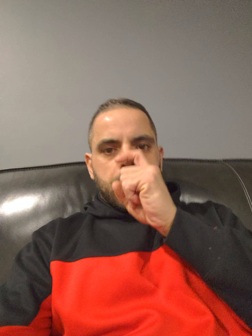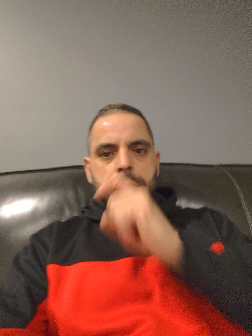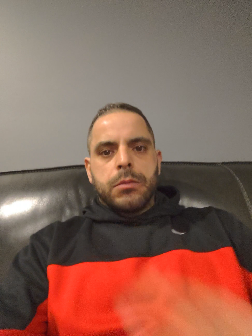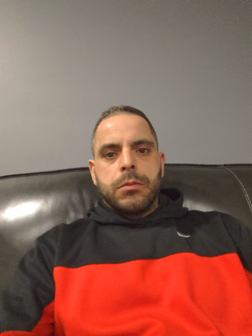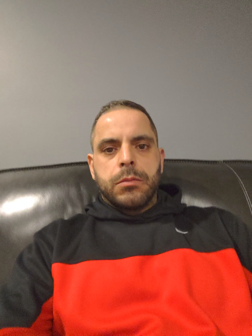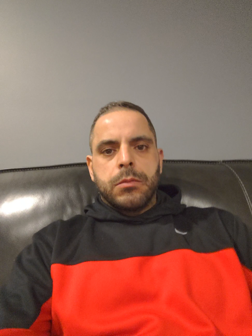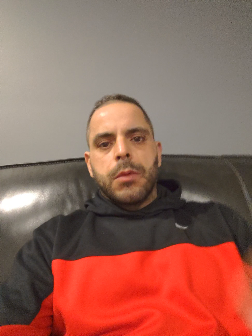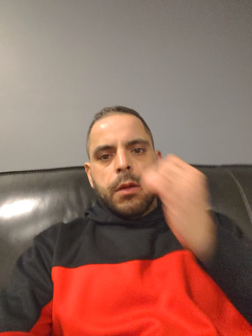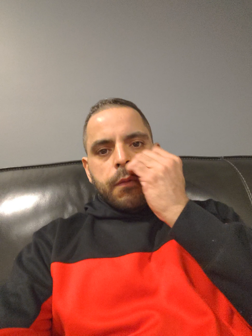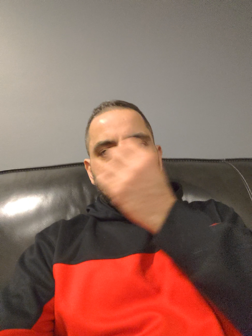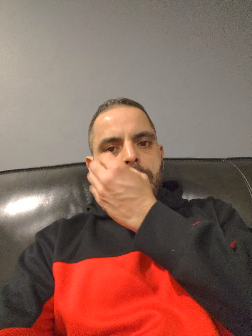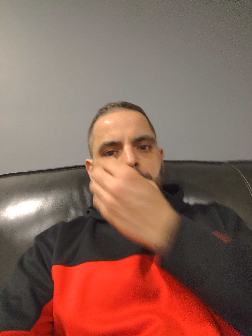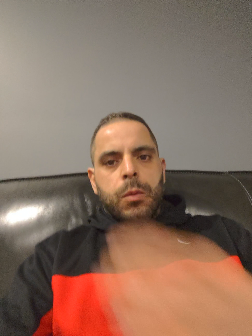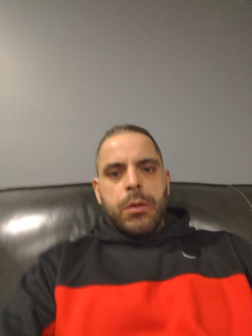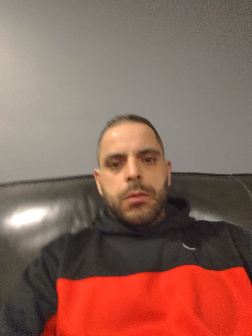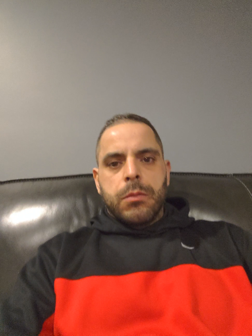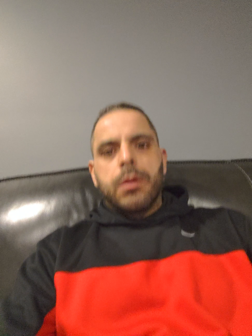flower